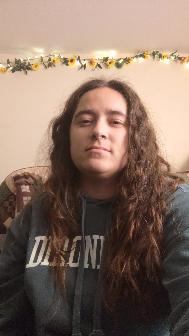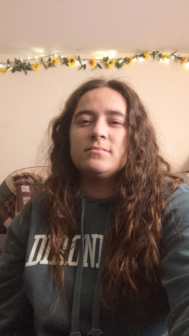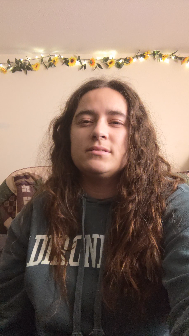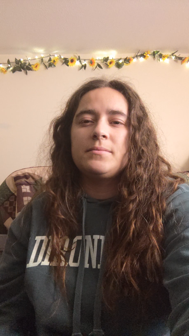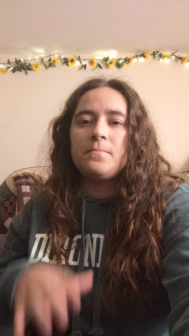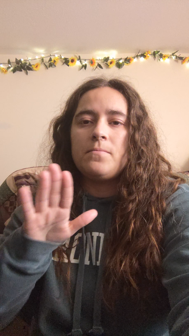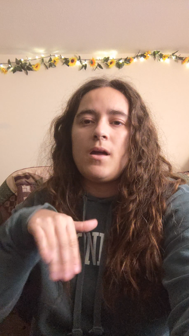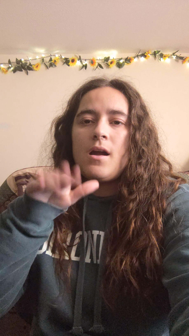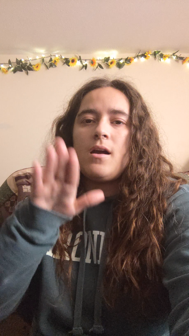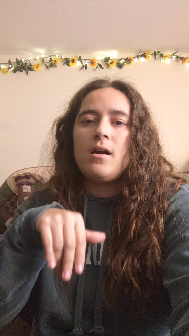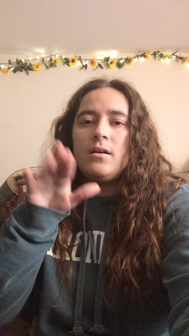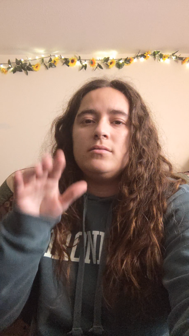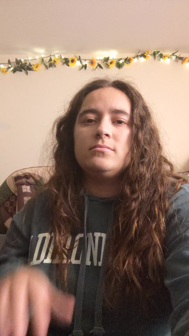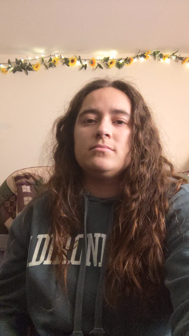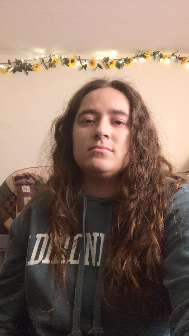paint